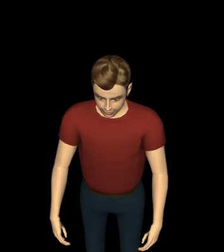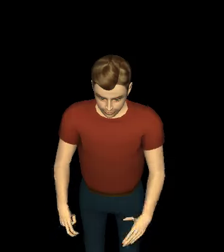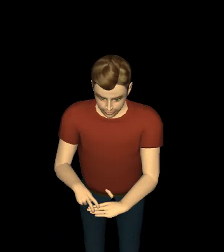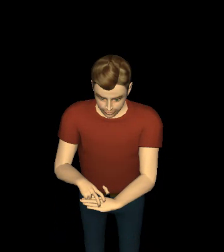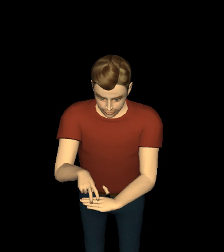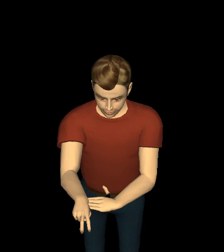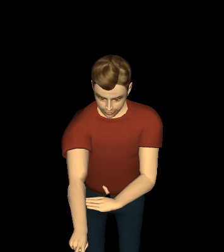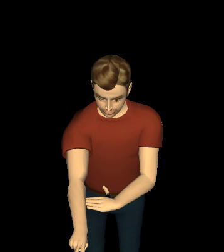يقفز